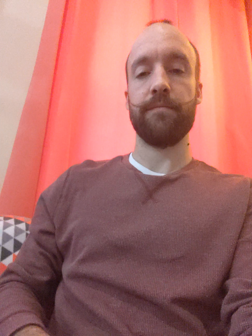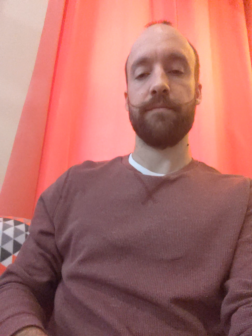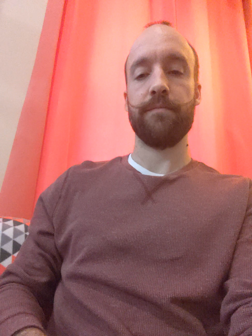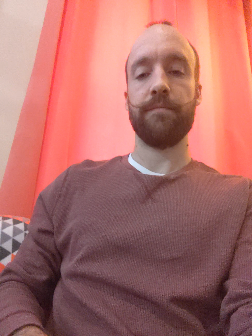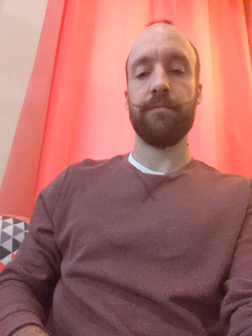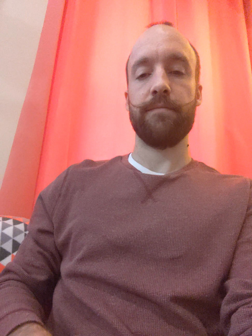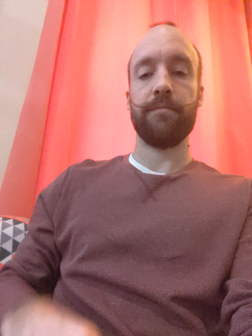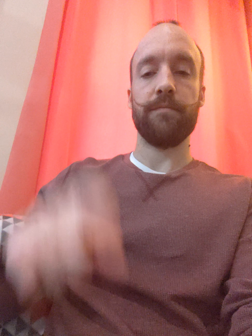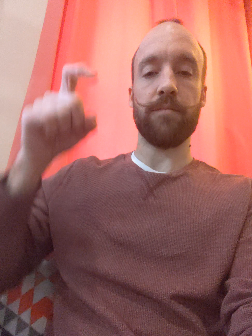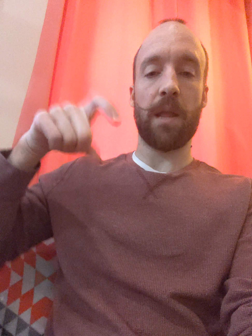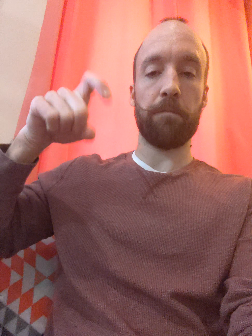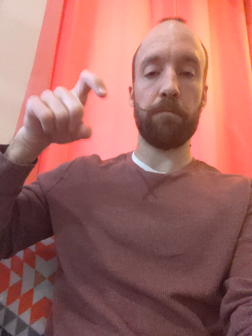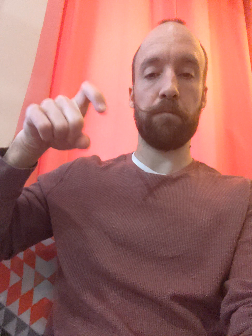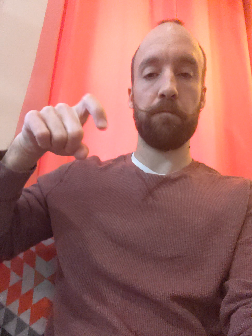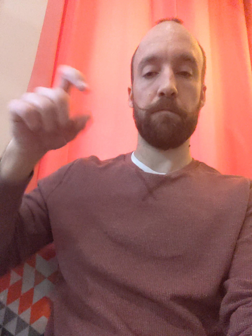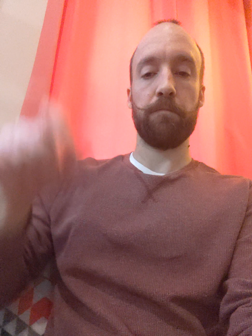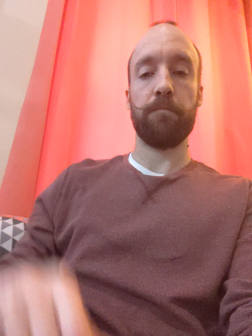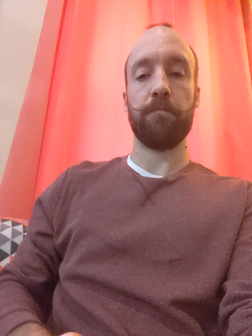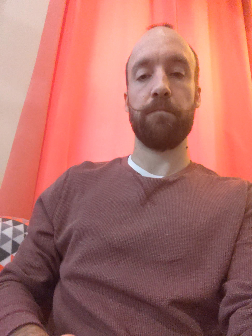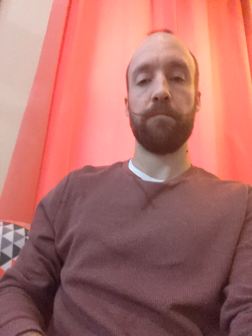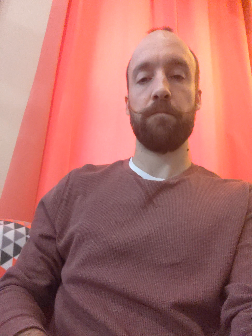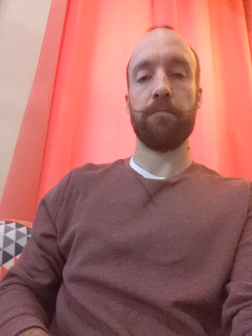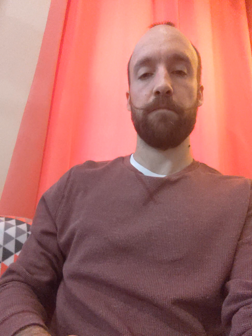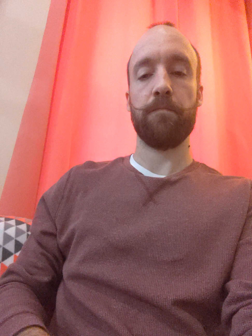time